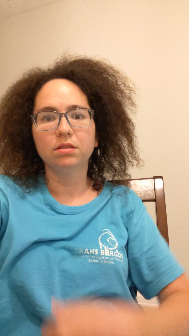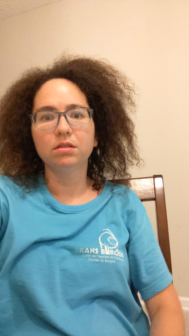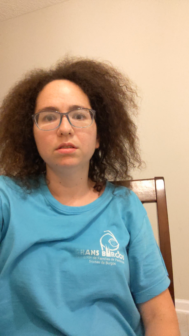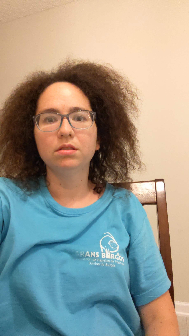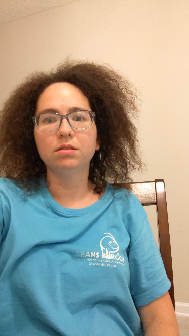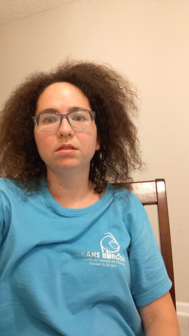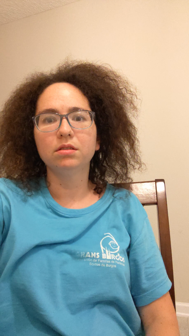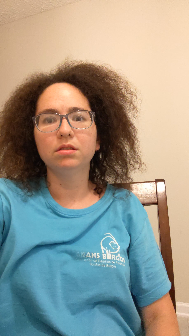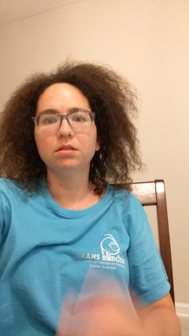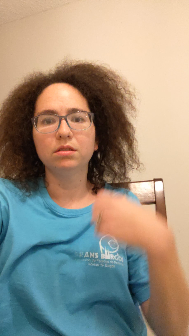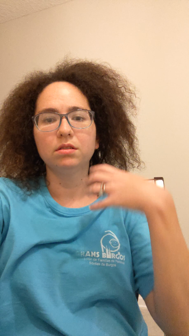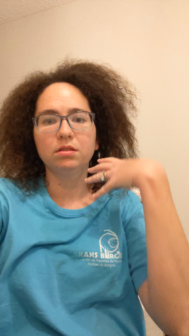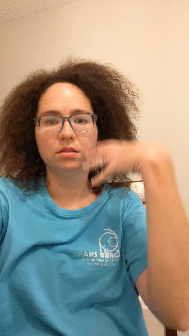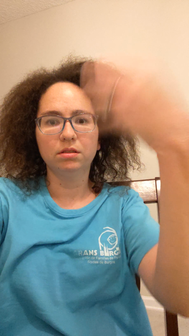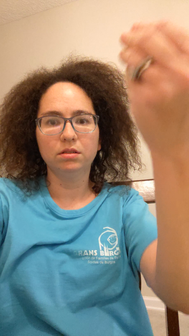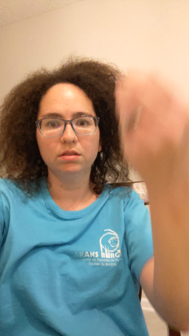got to